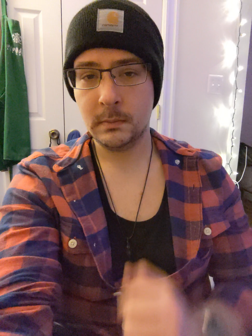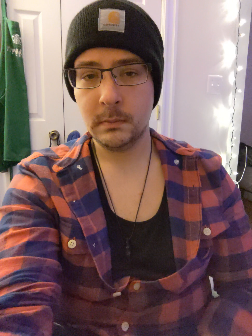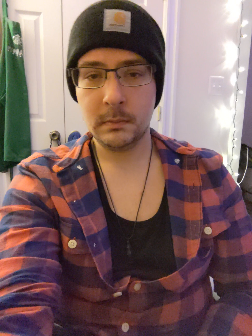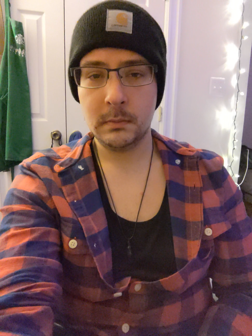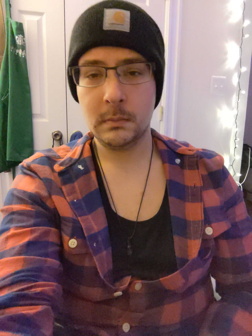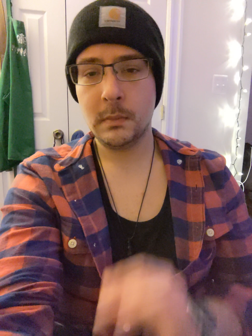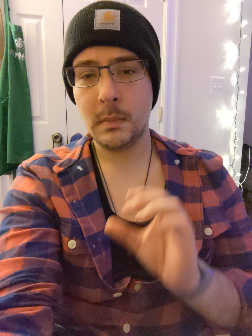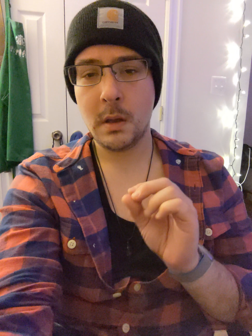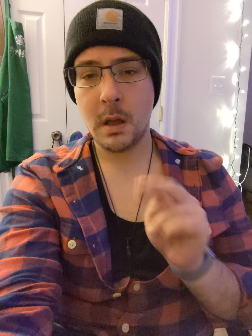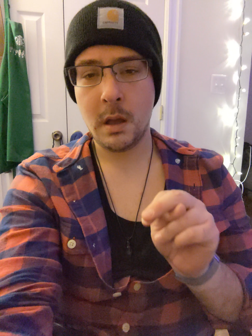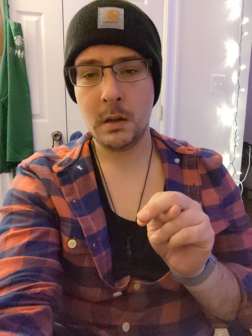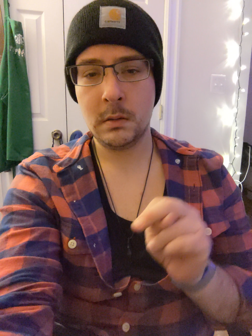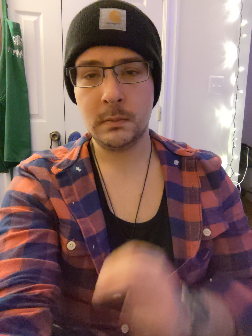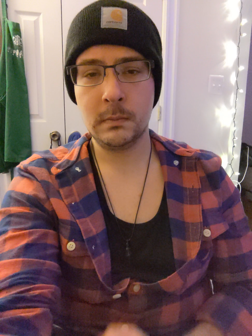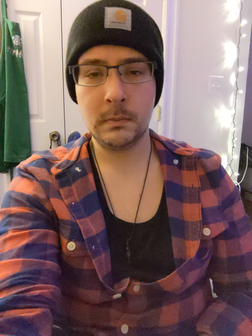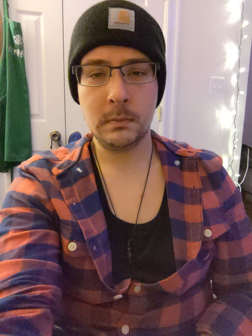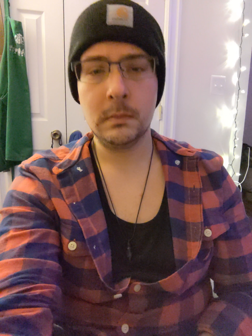on